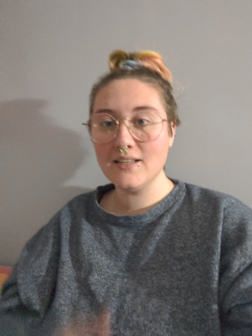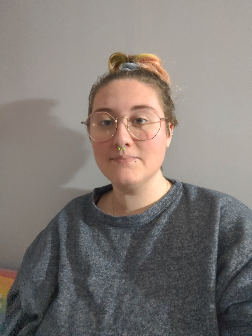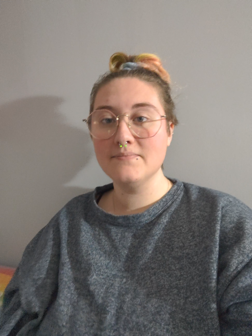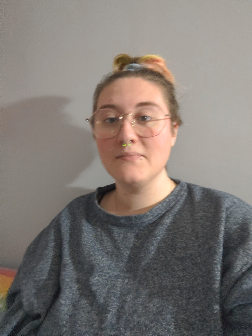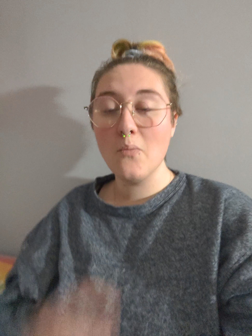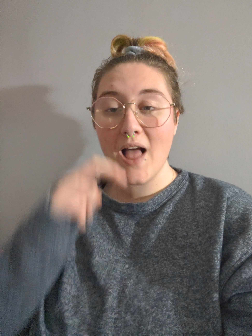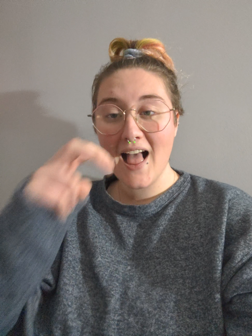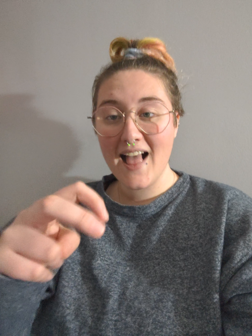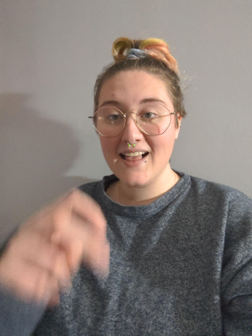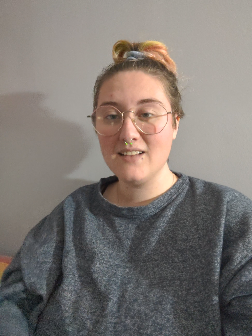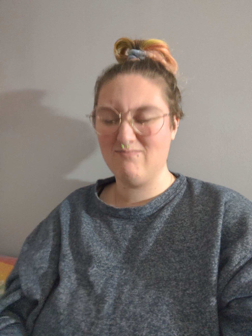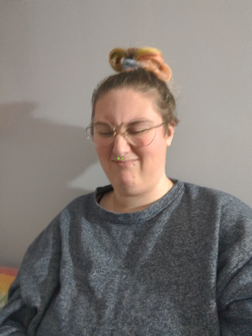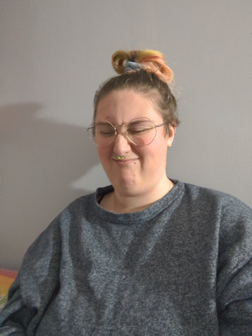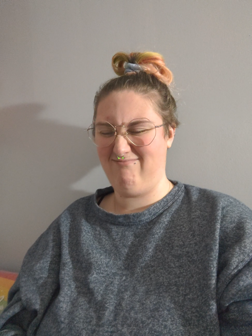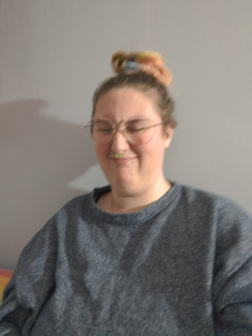ride